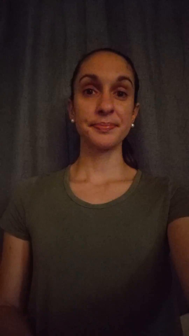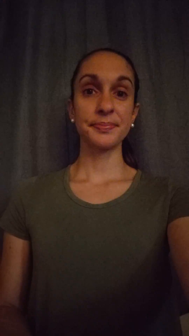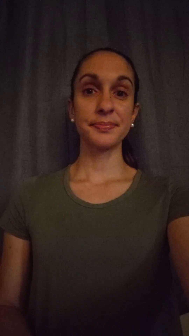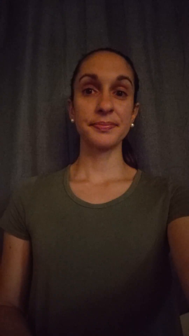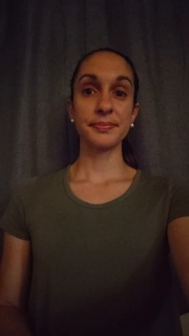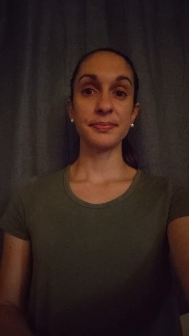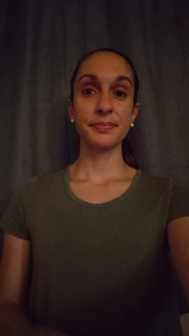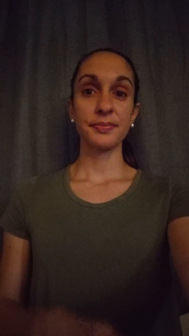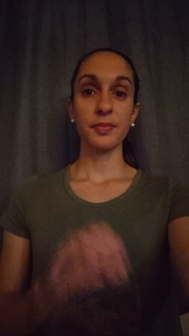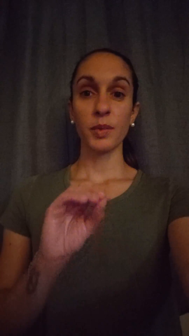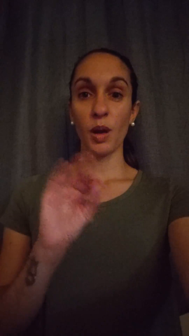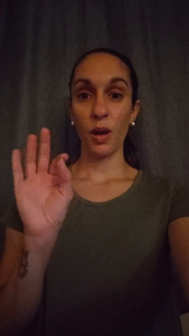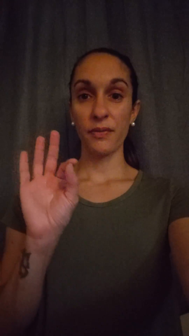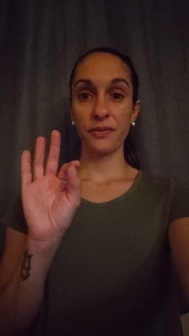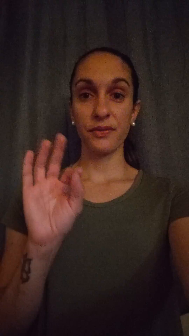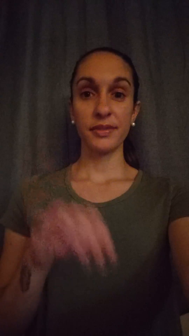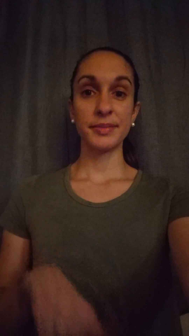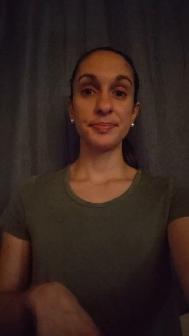off